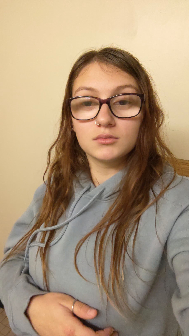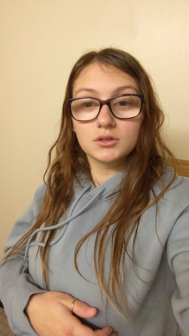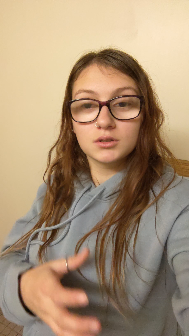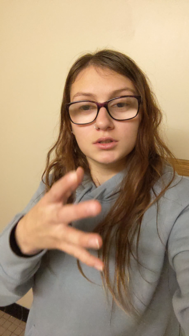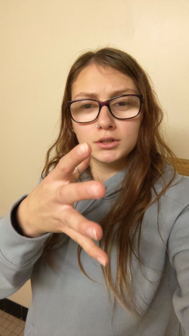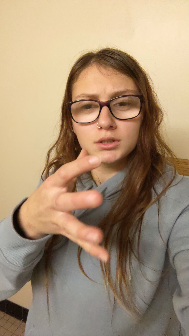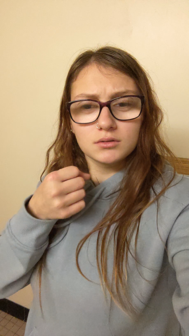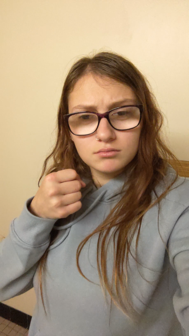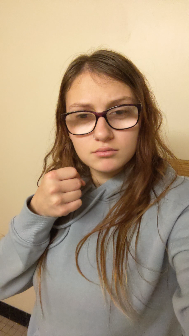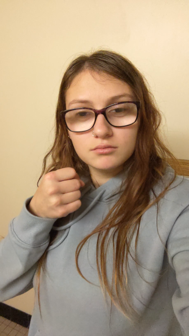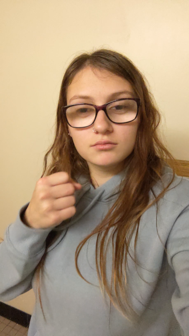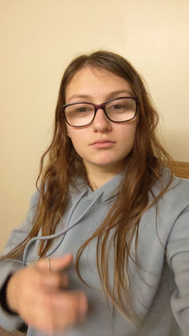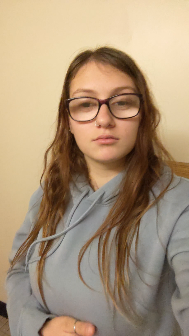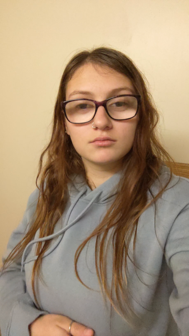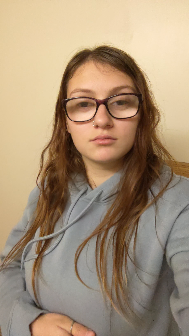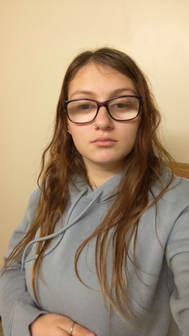get